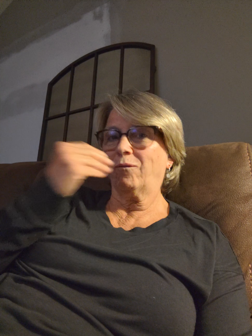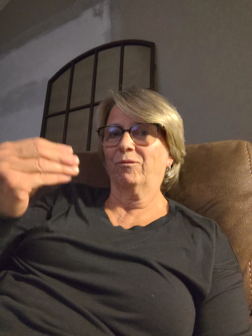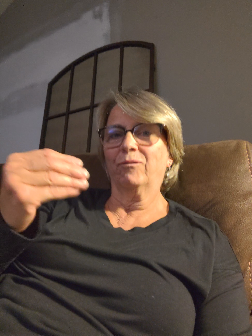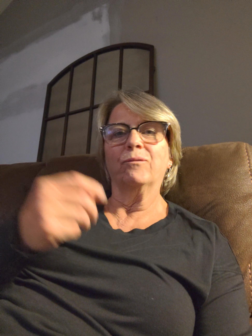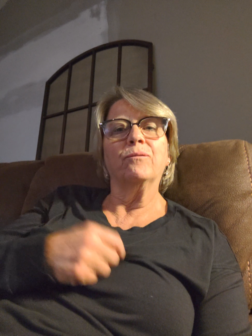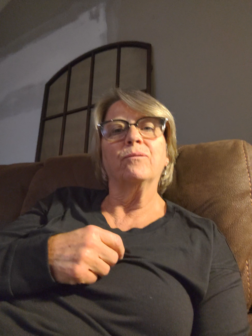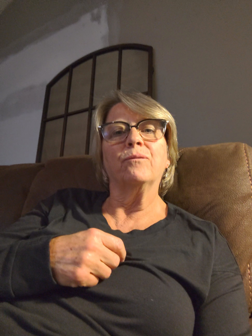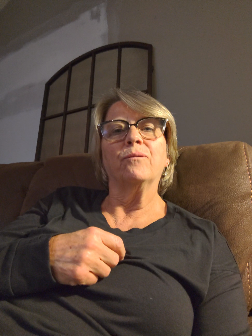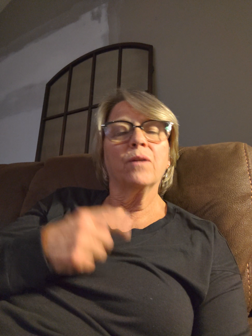wolf